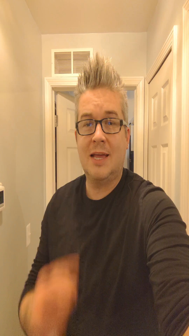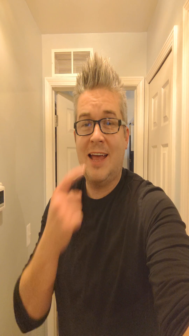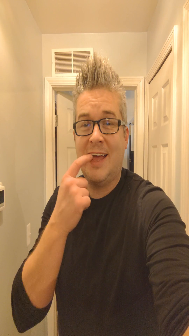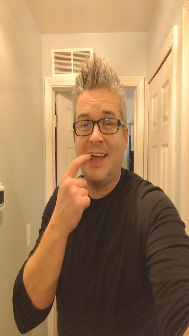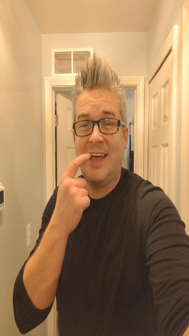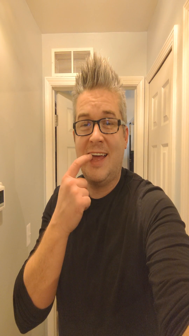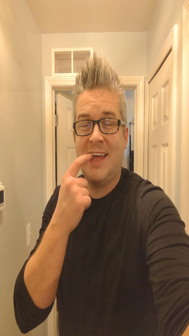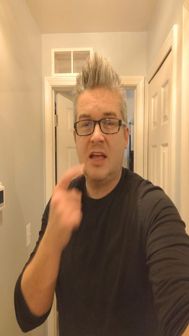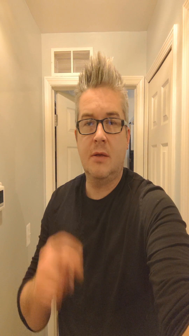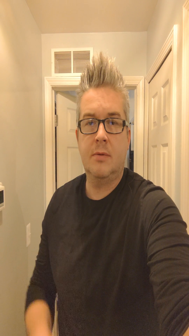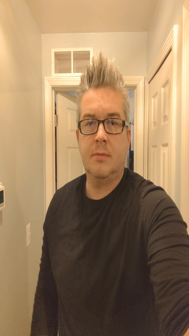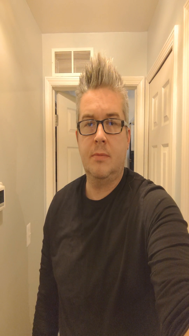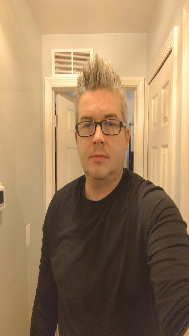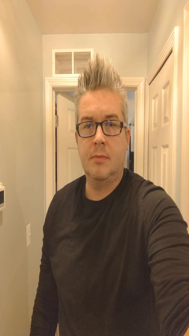tooth